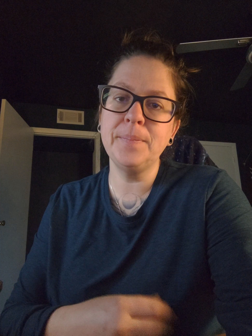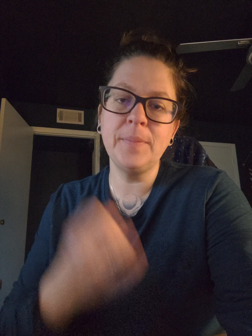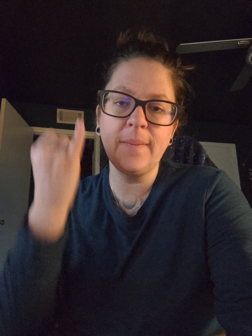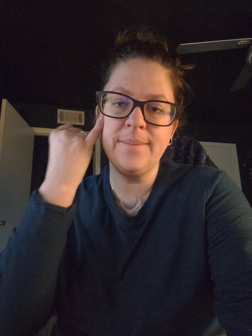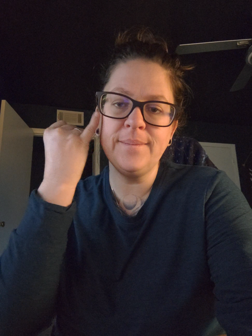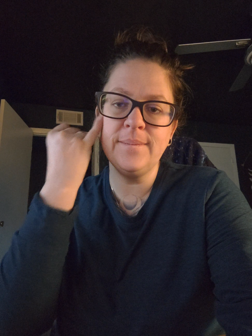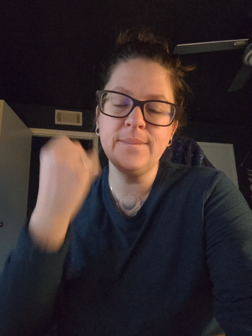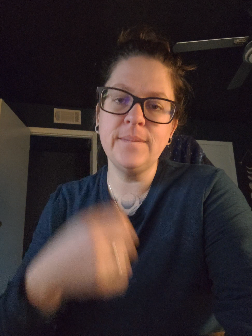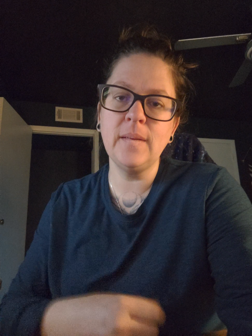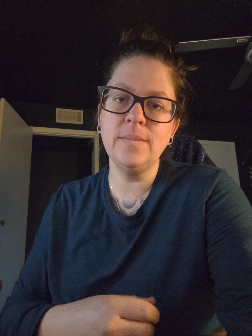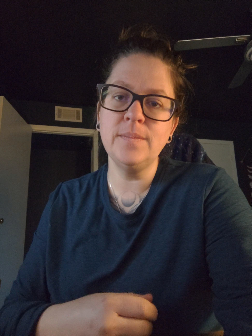if